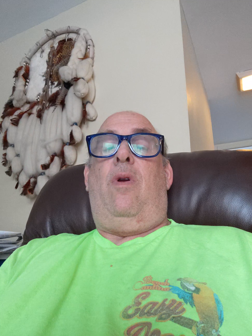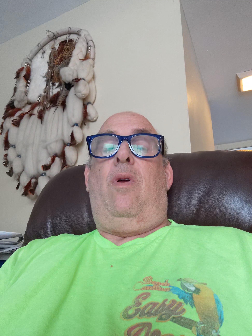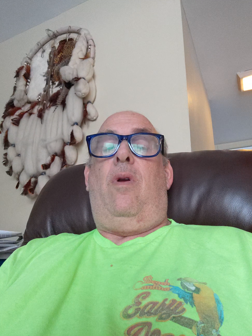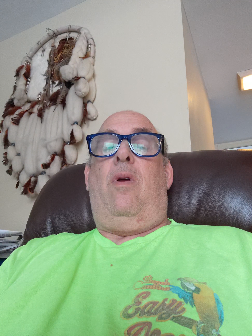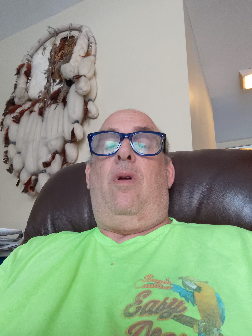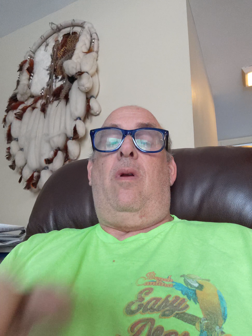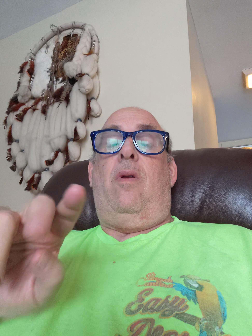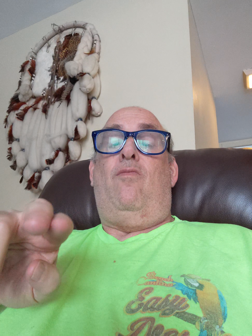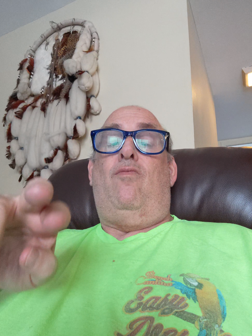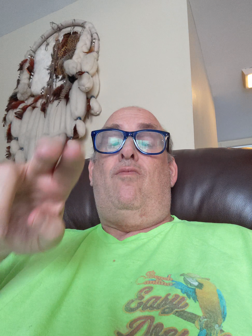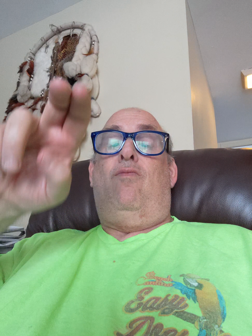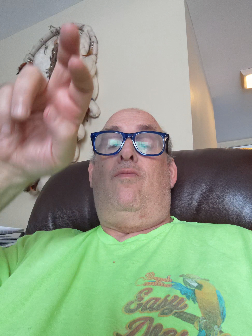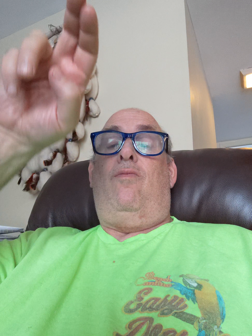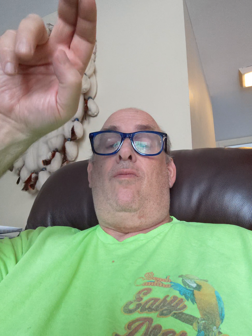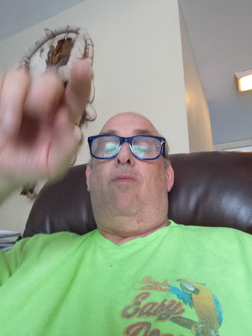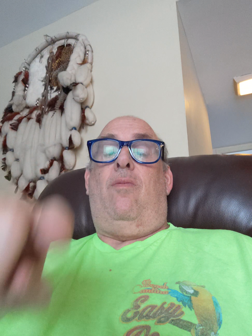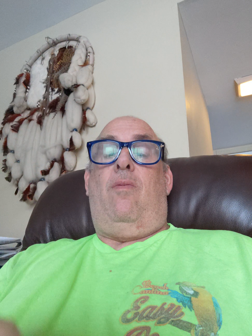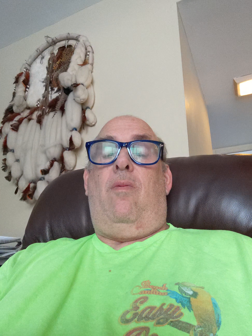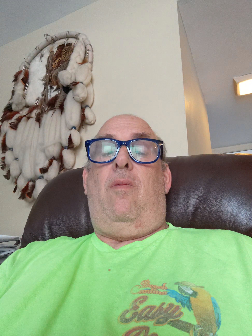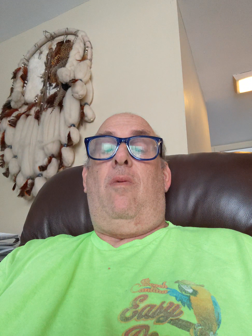stairs